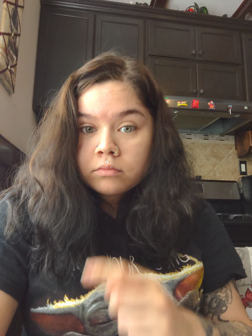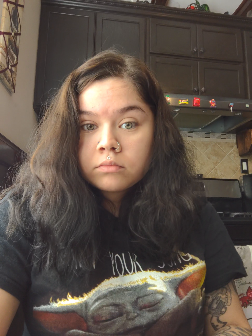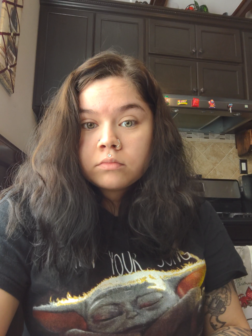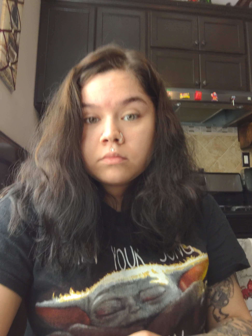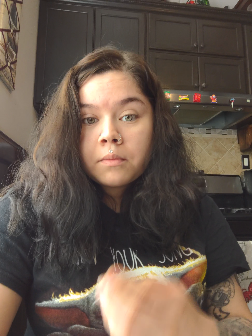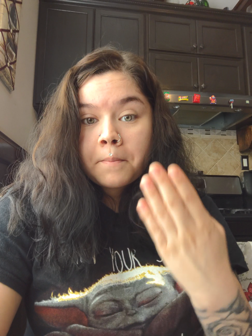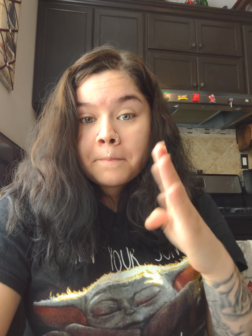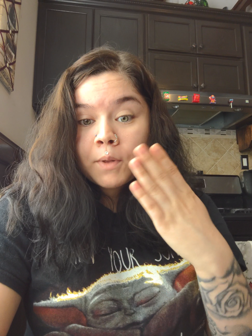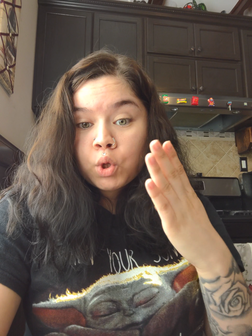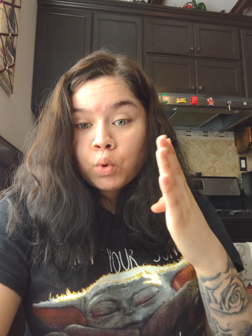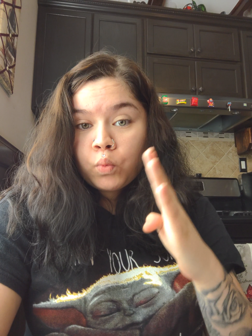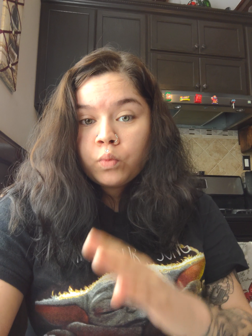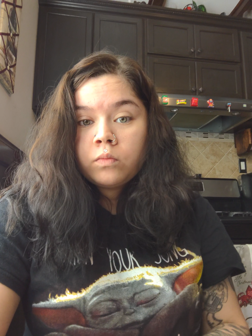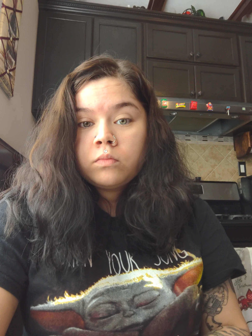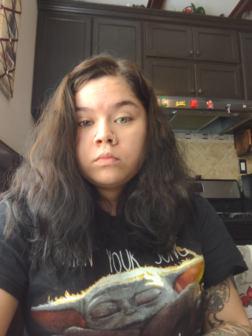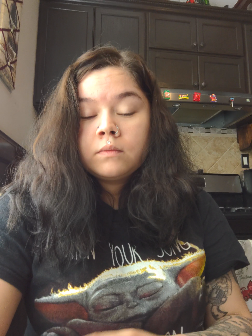blue